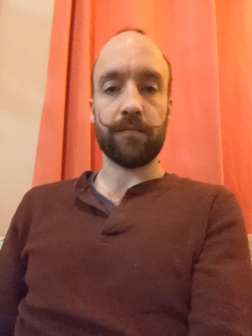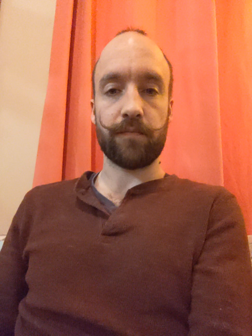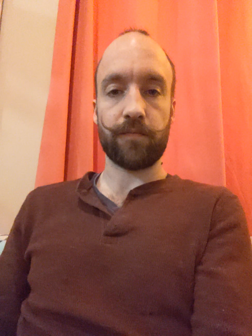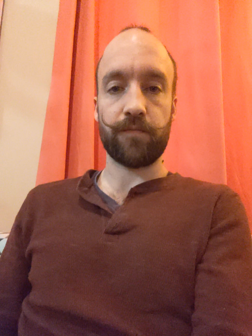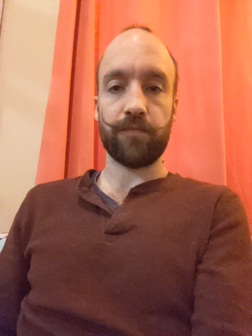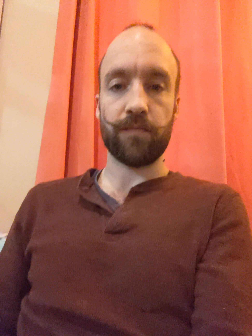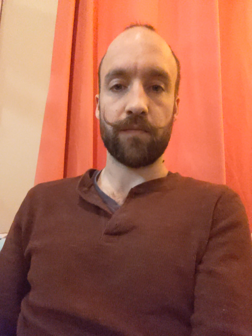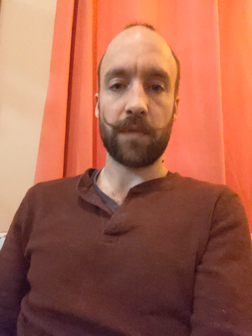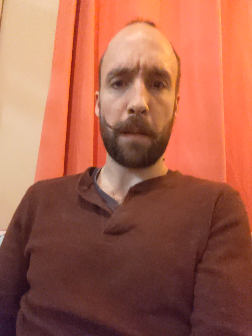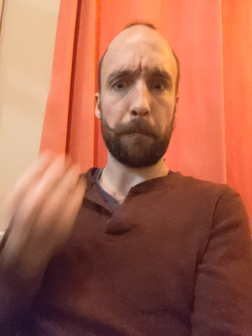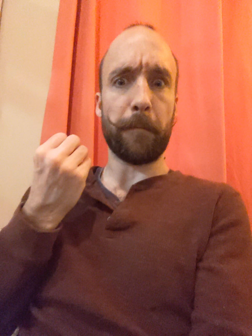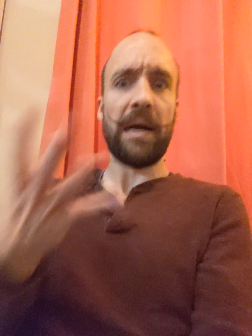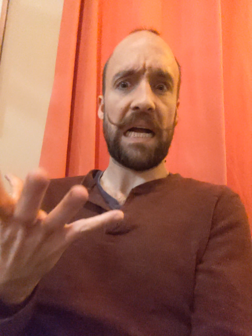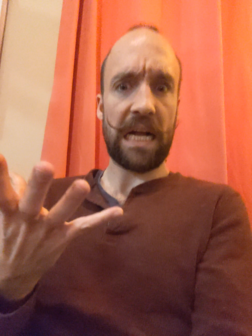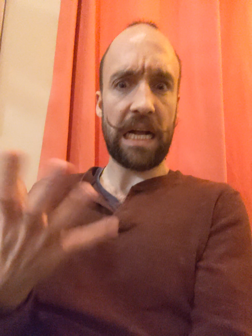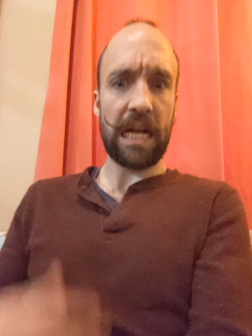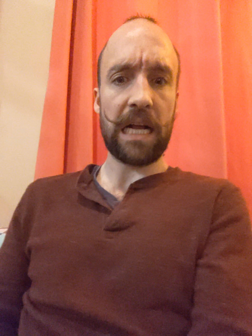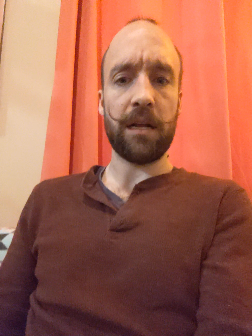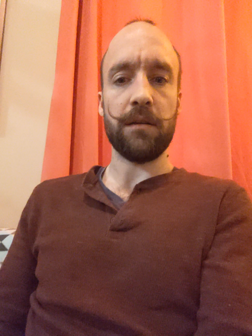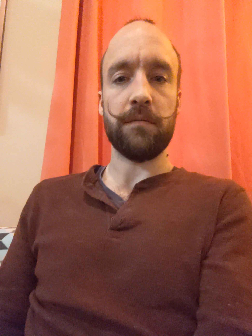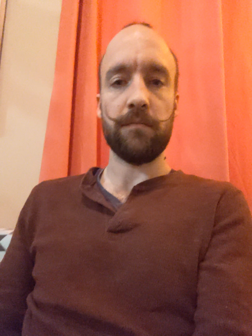many